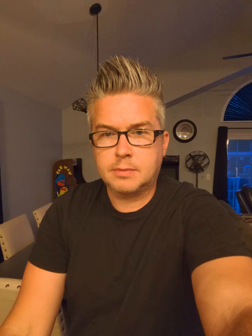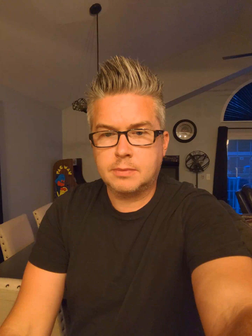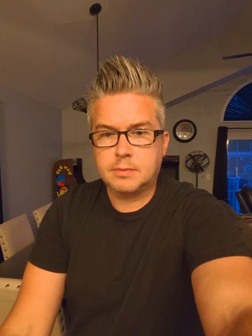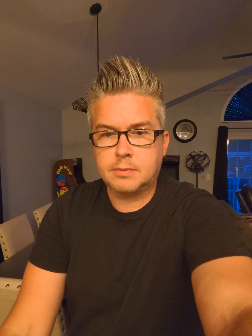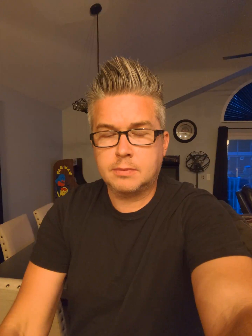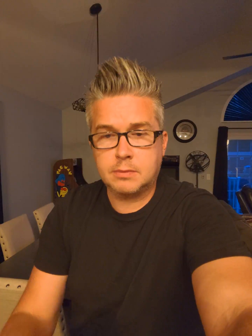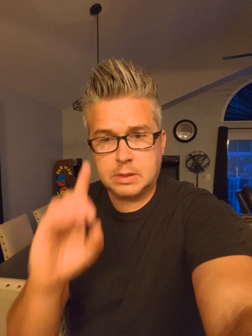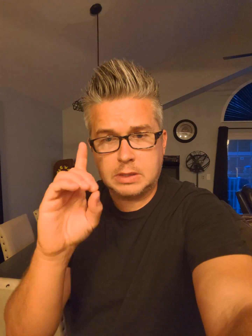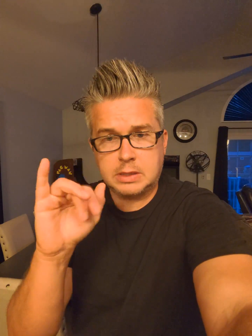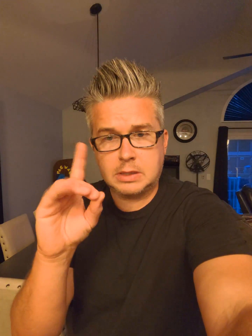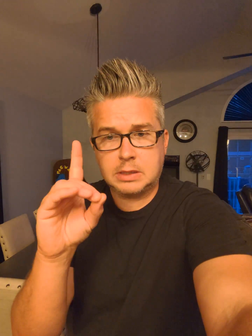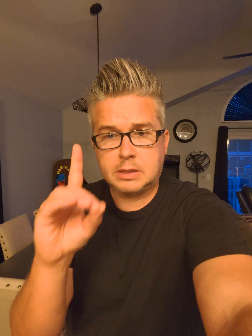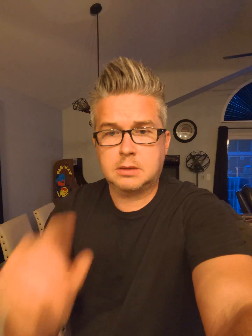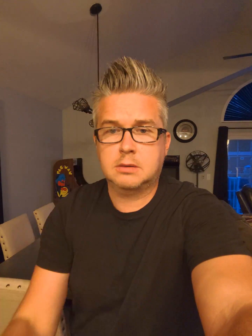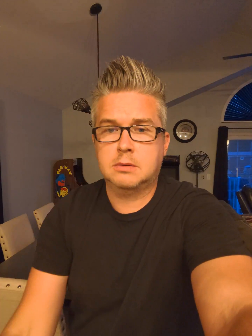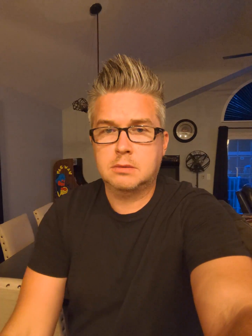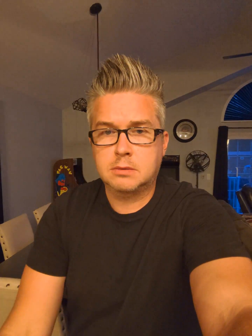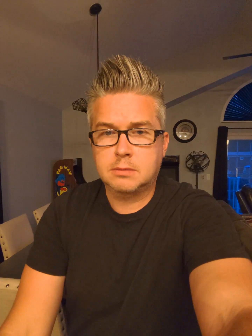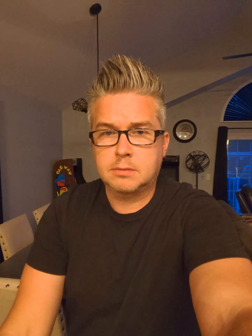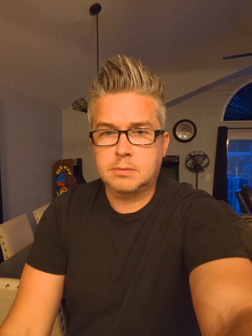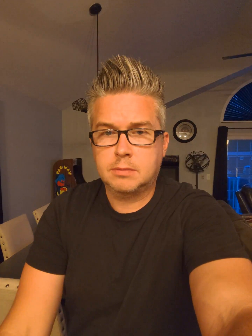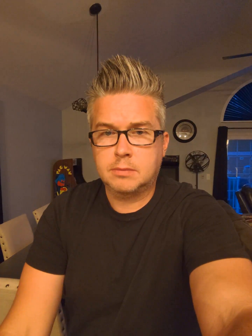did